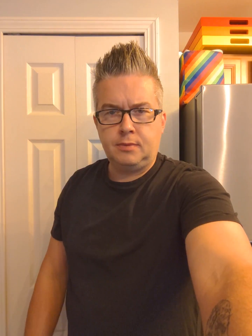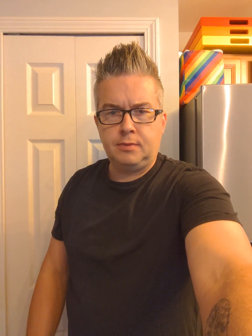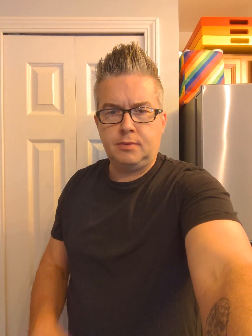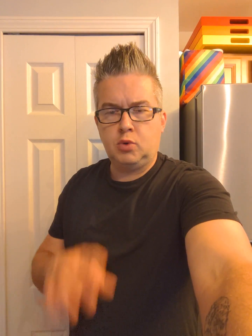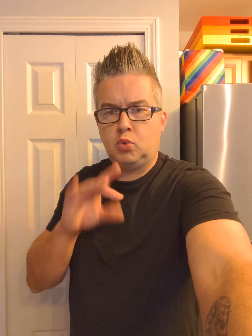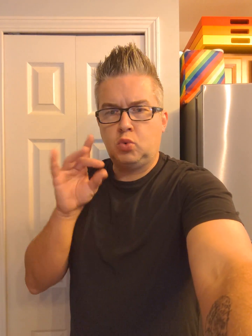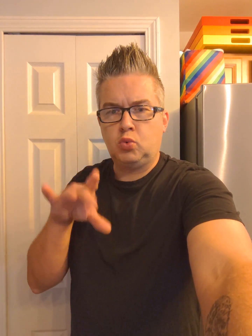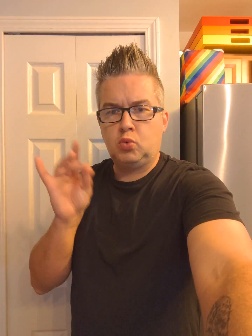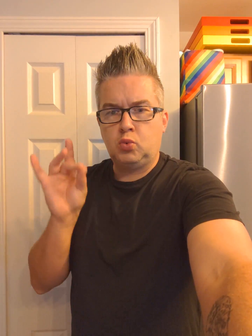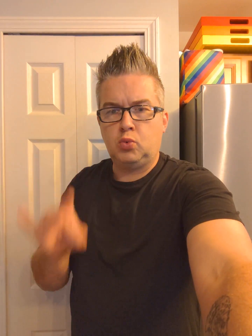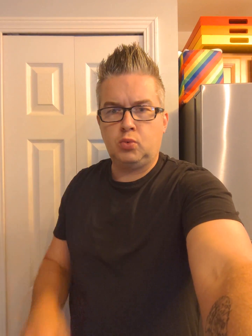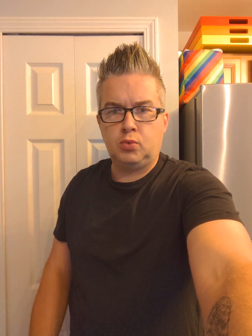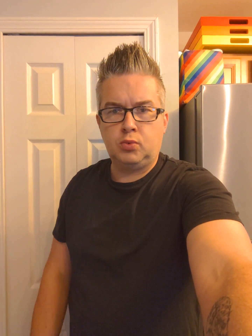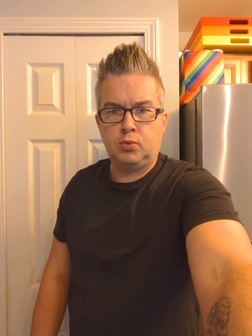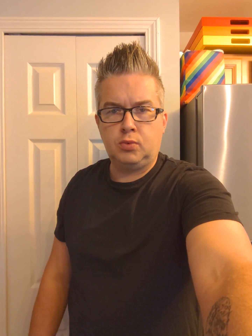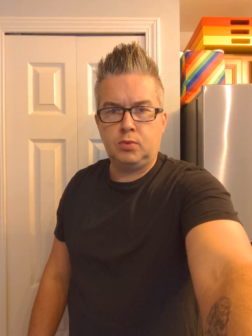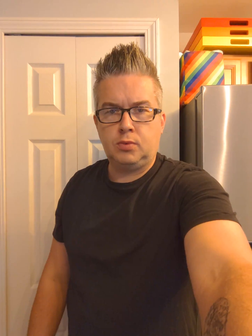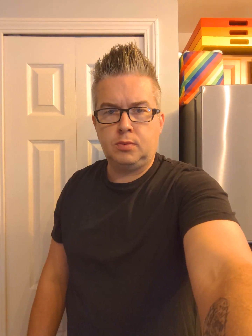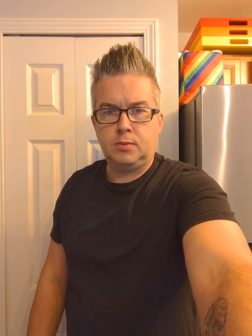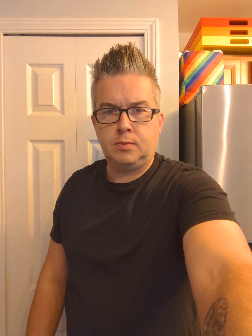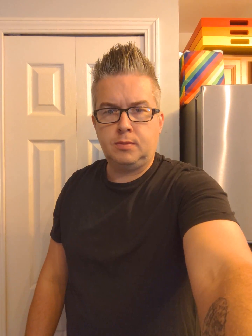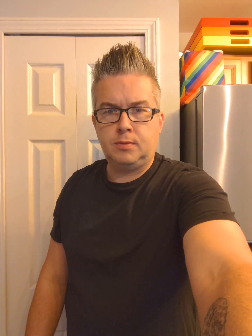choose